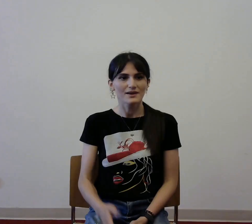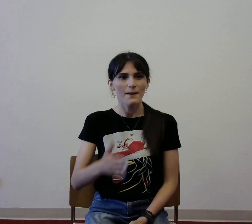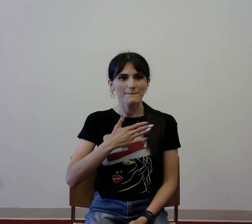mən